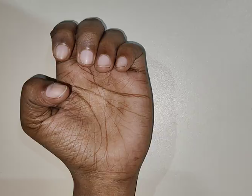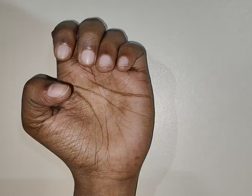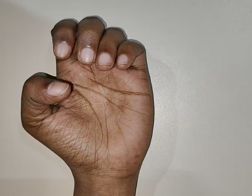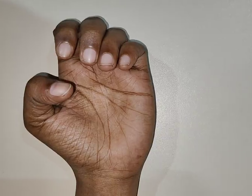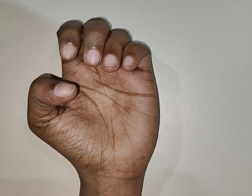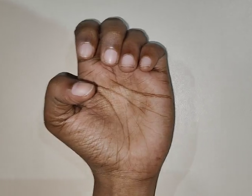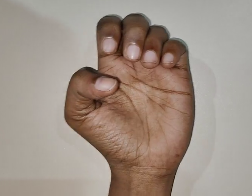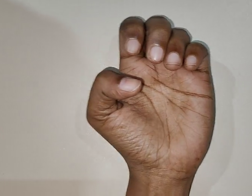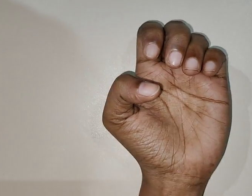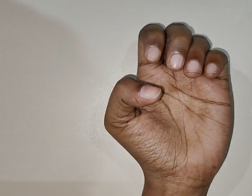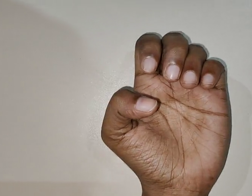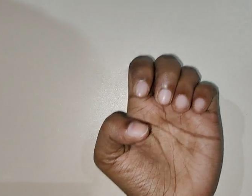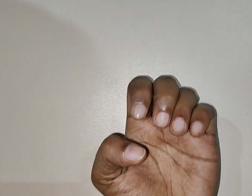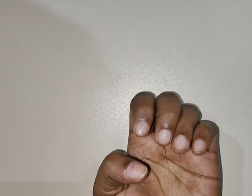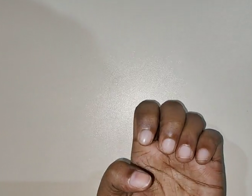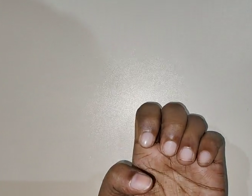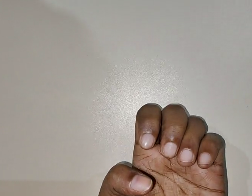ഈ